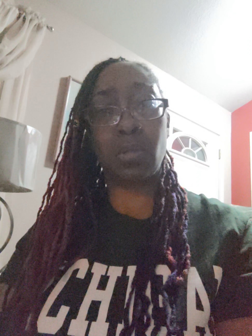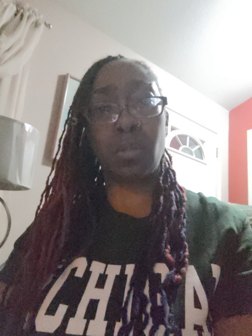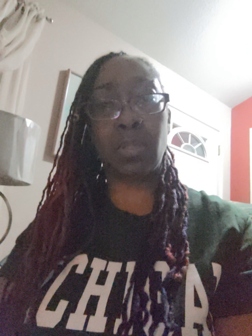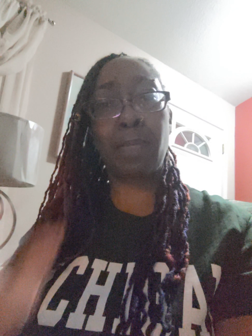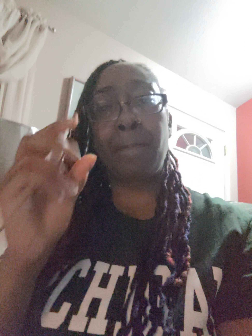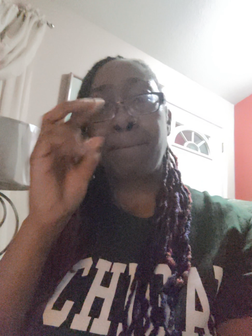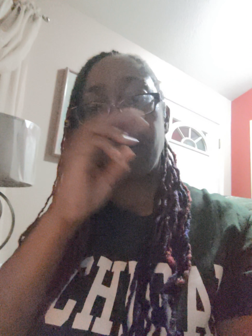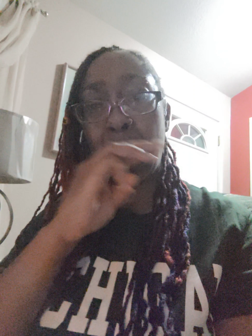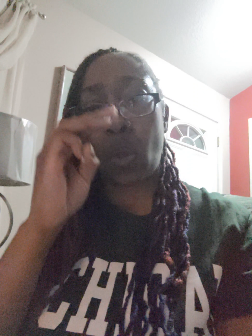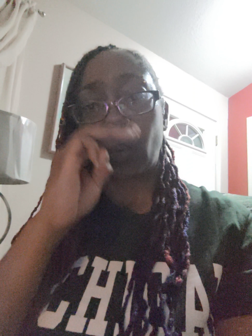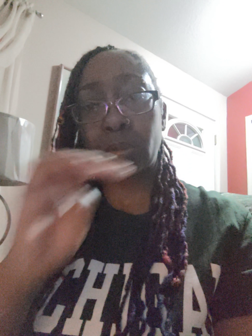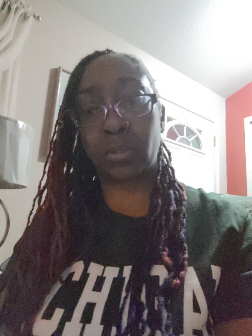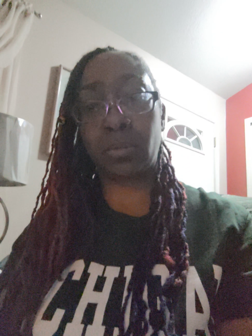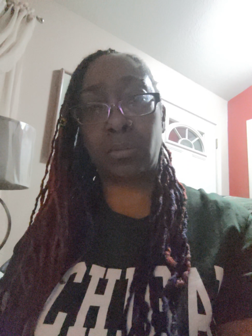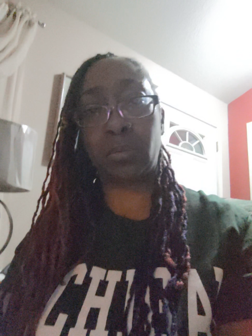mouse